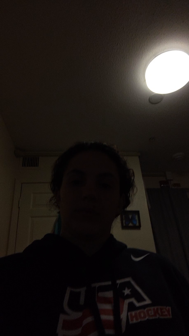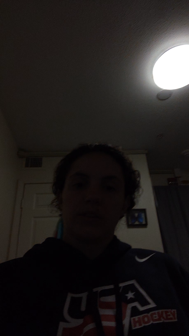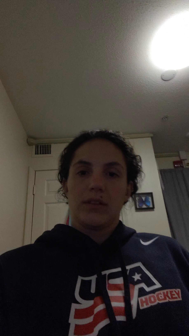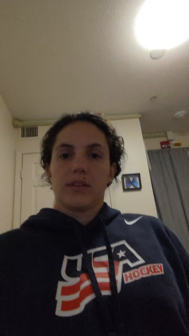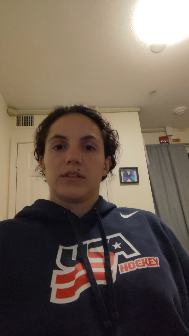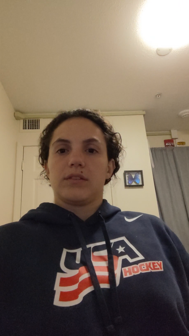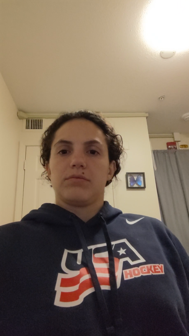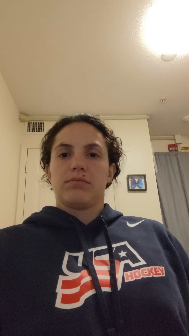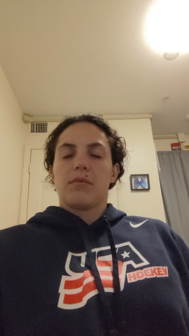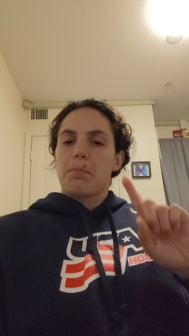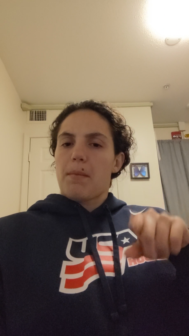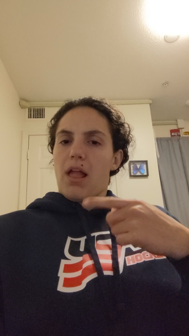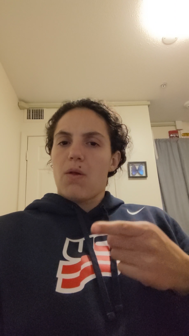about